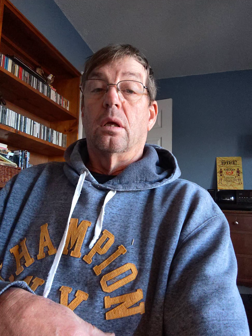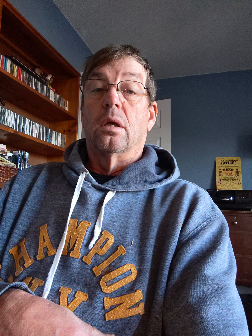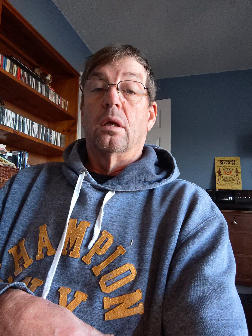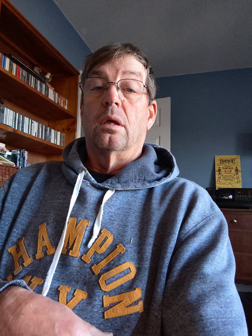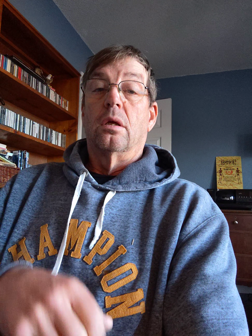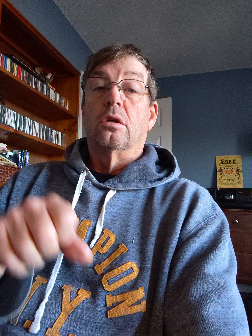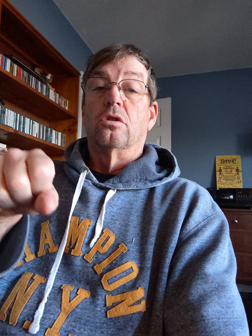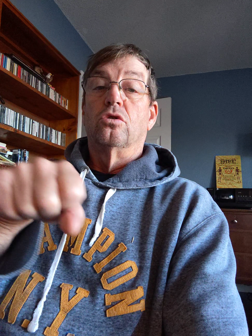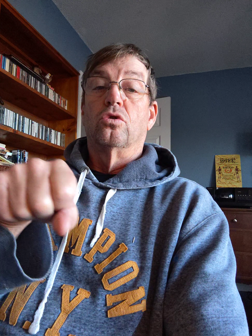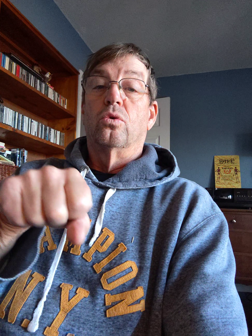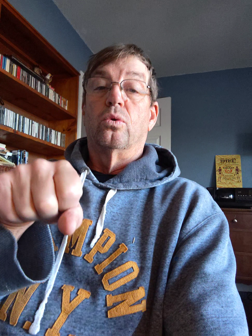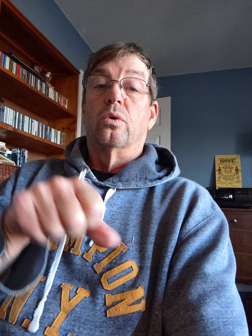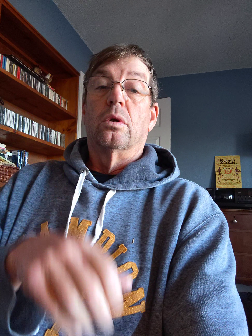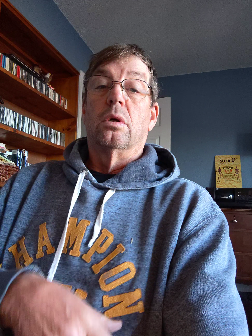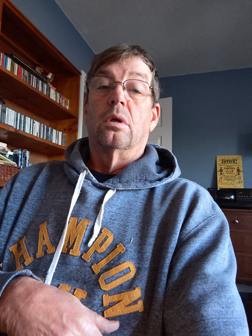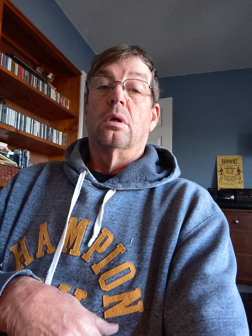shoe